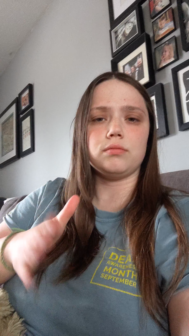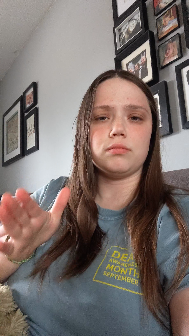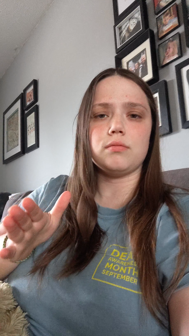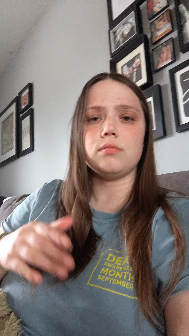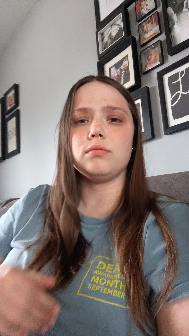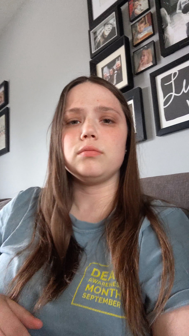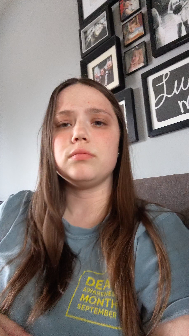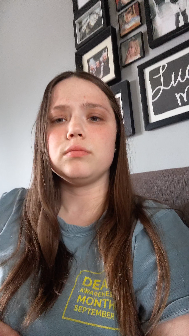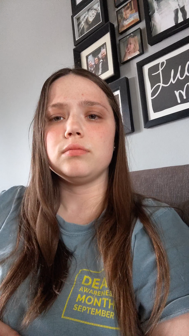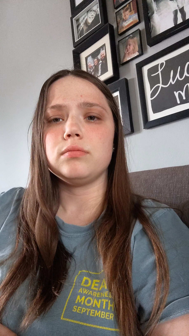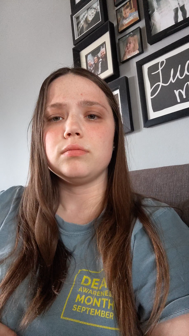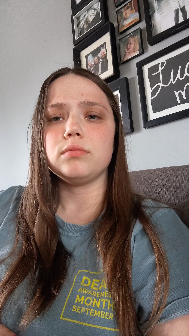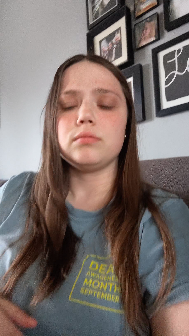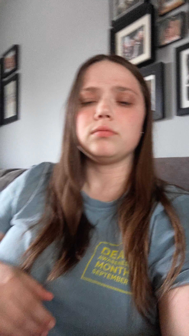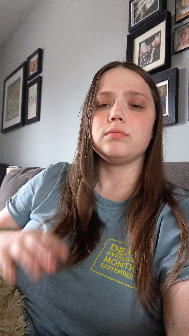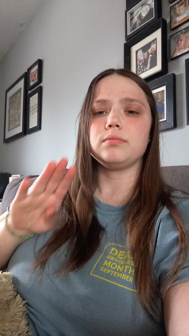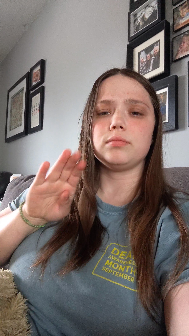be